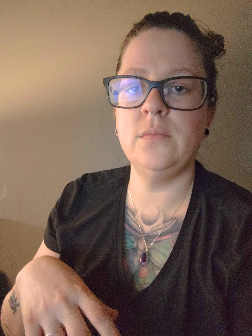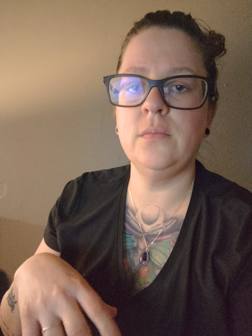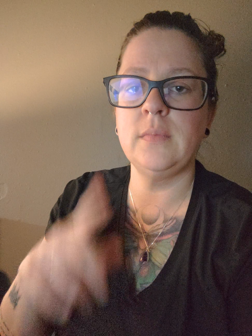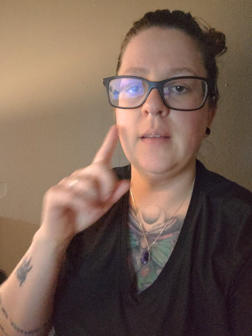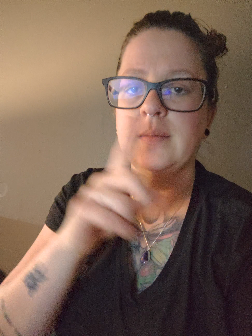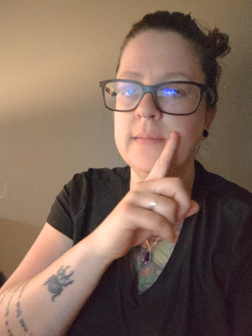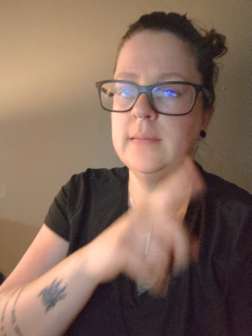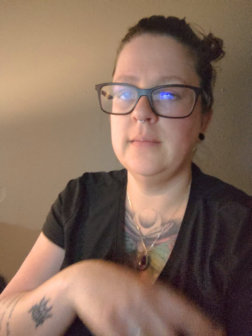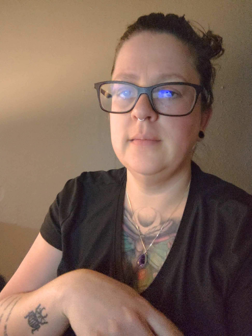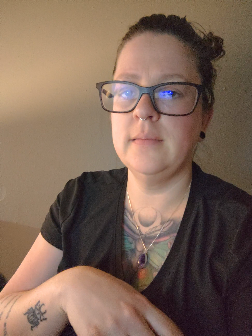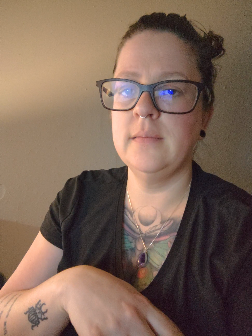eye